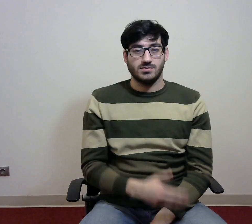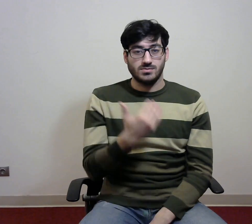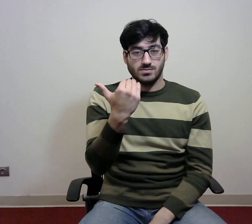siz